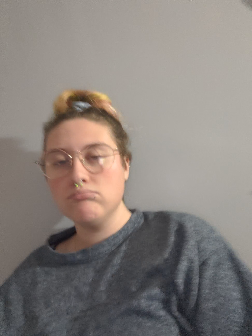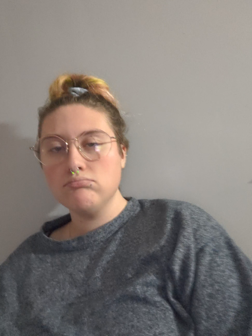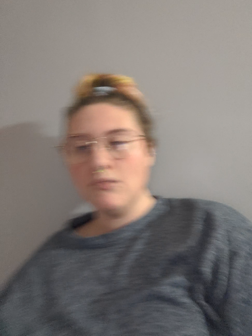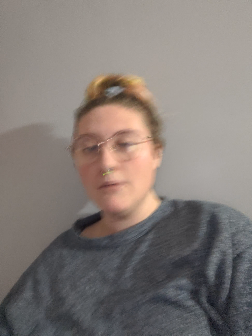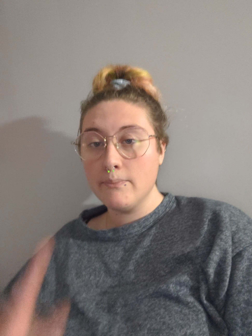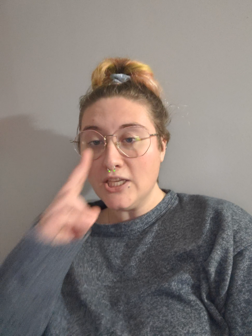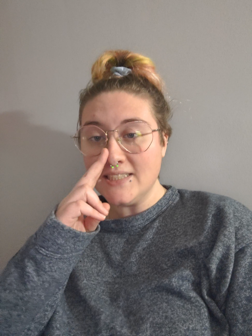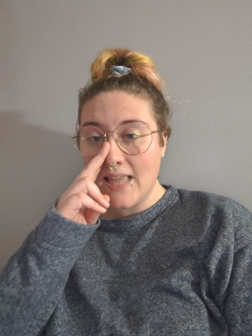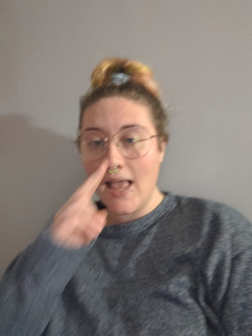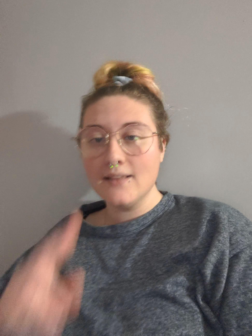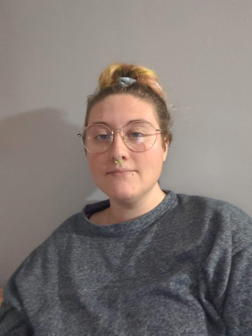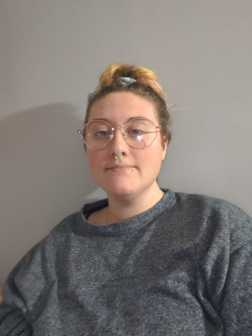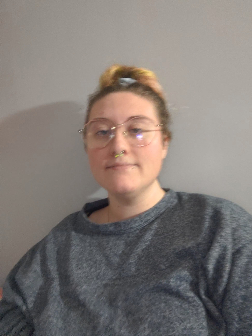pretend